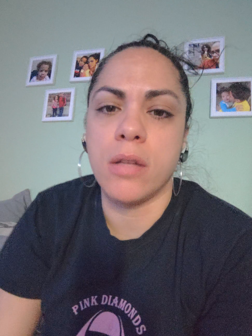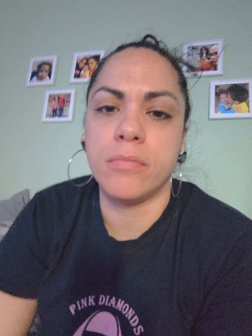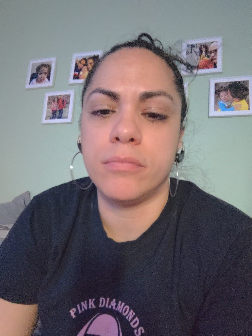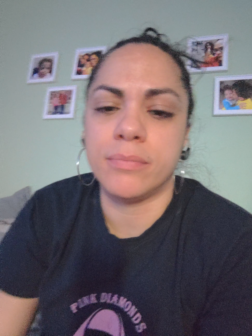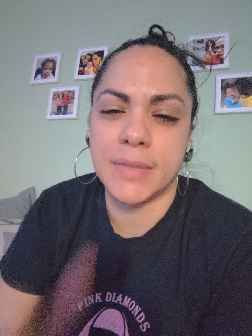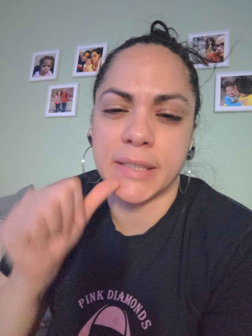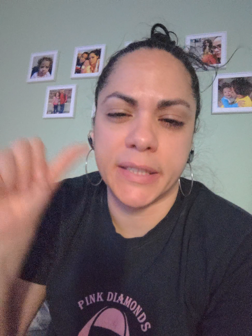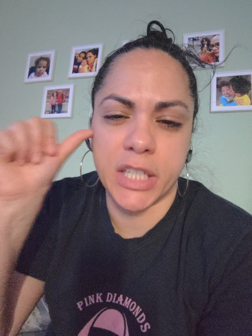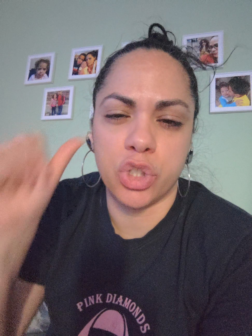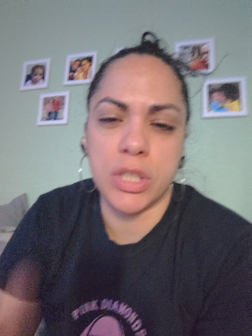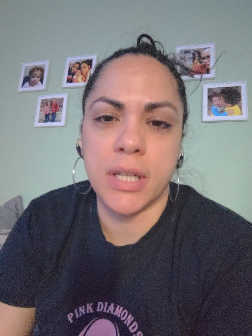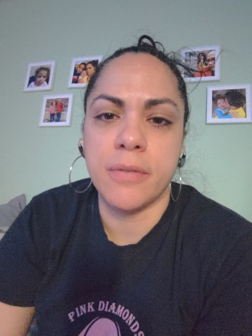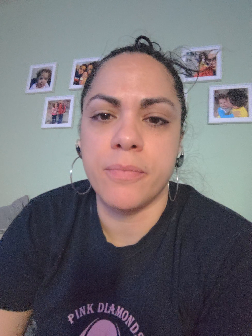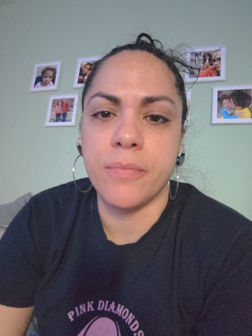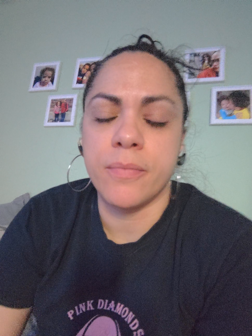yesterday